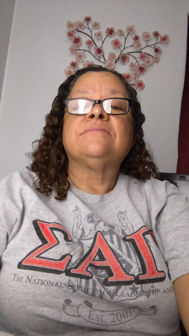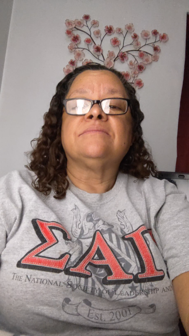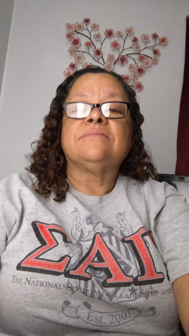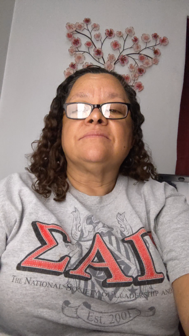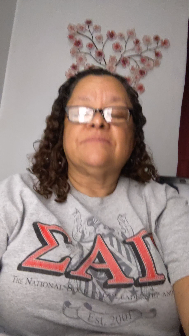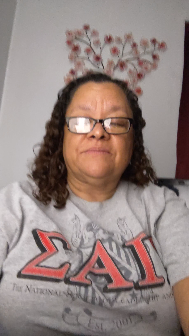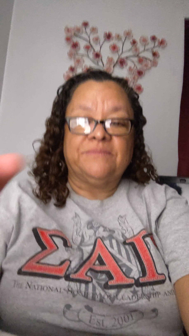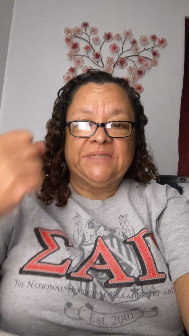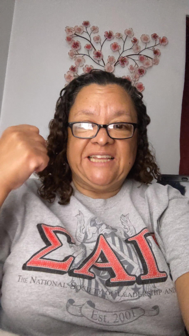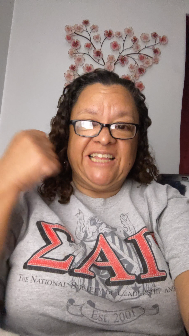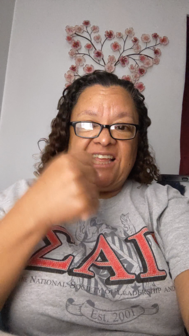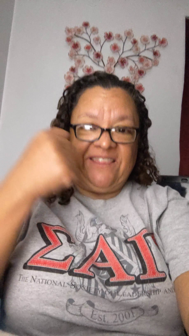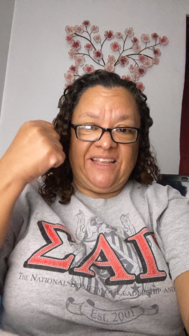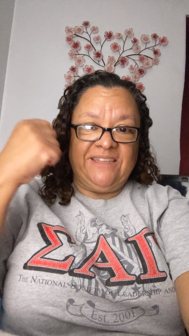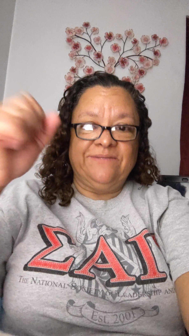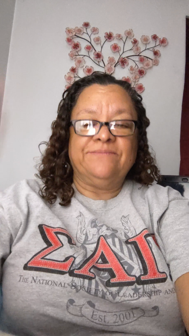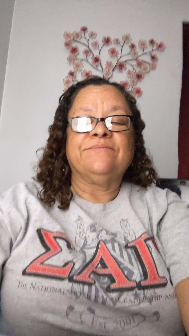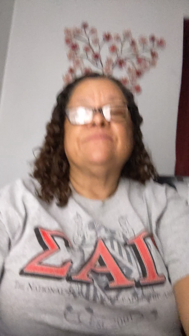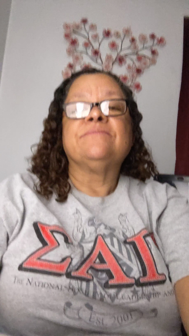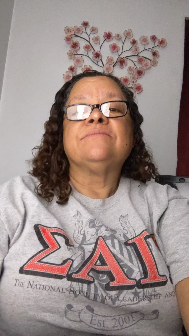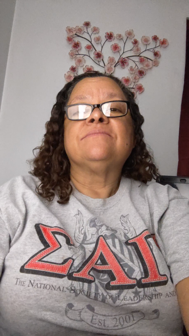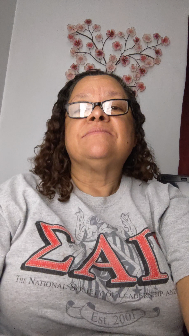hit